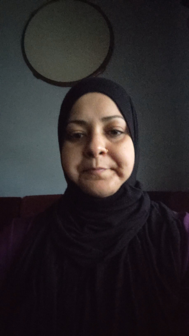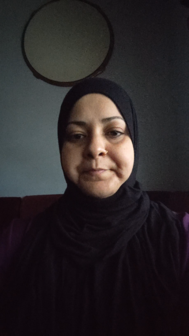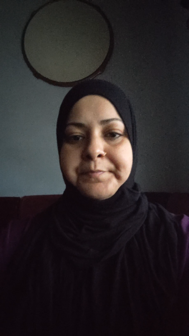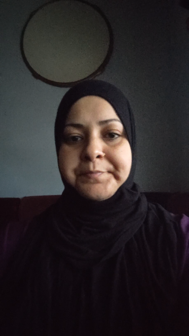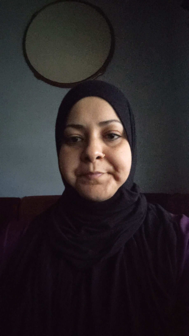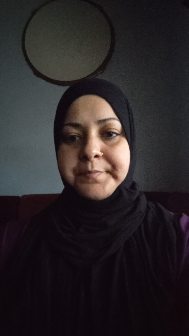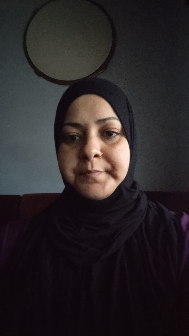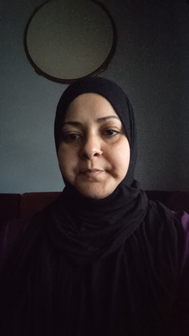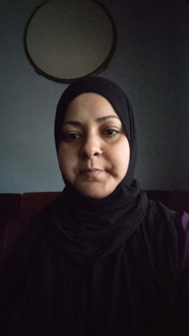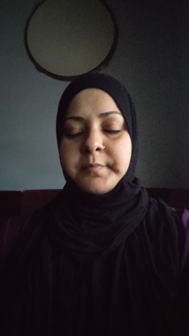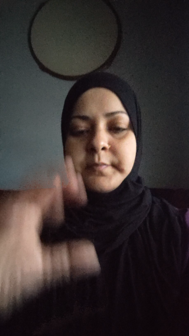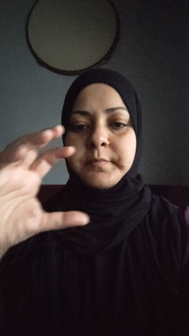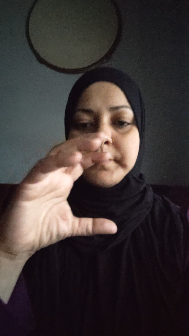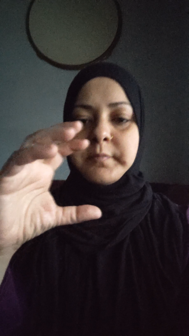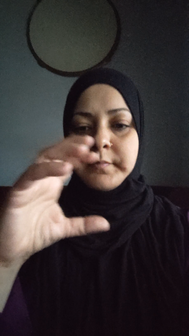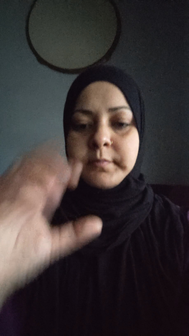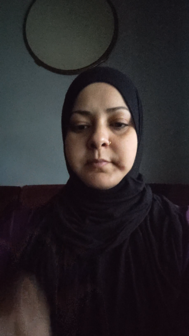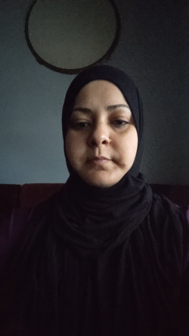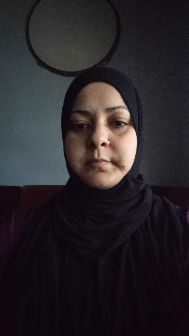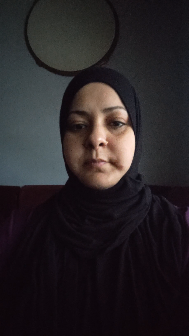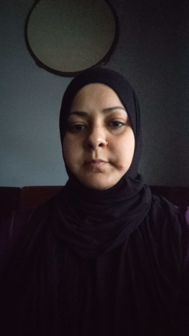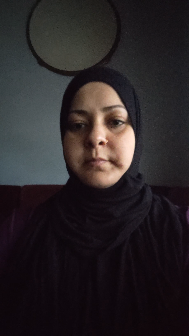ball